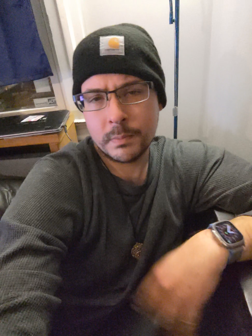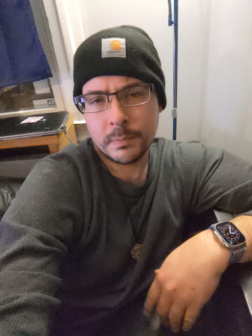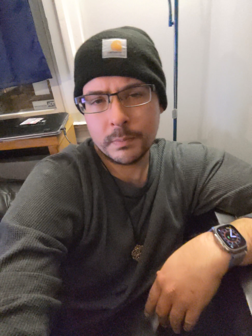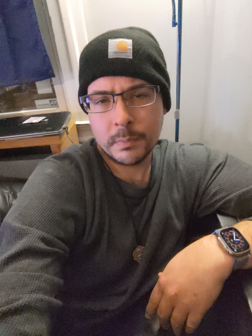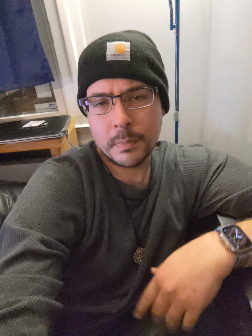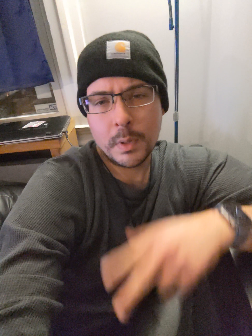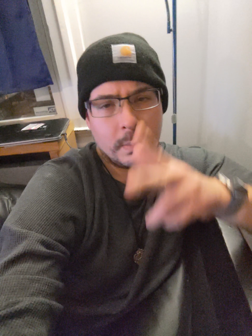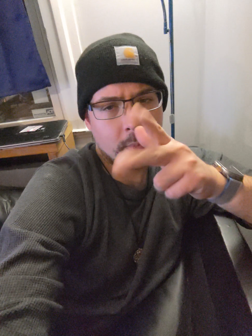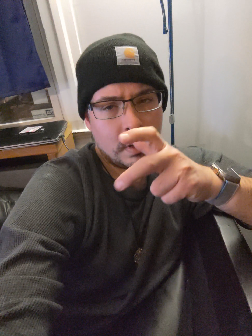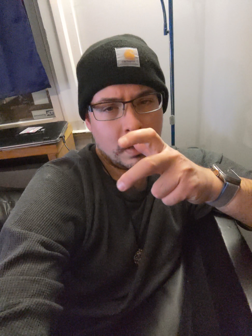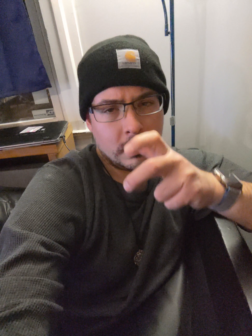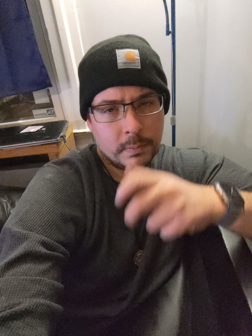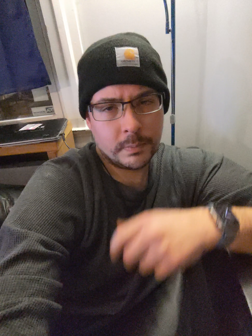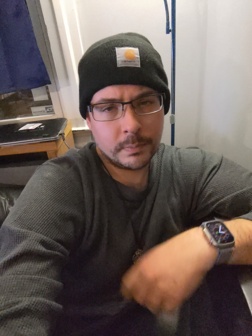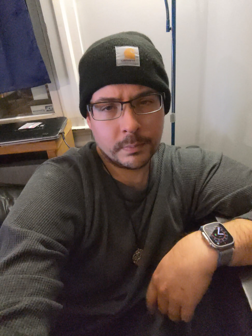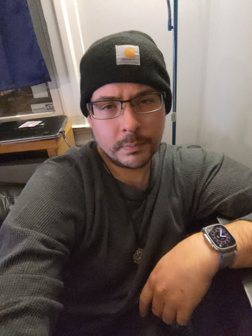bug